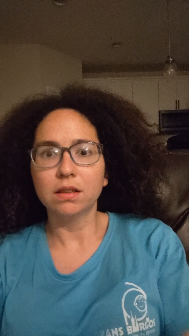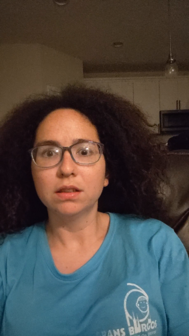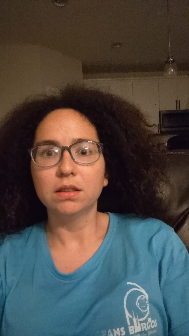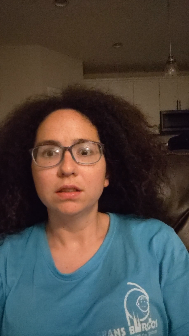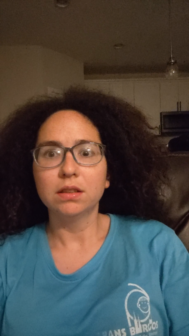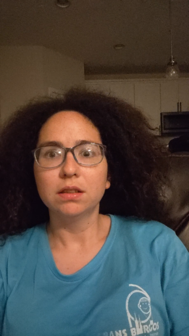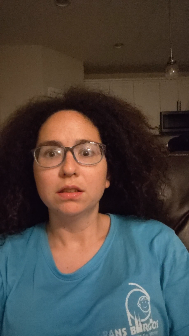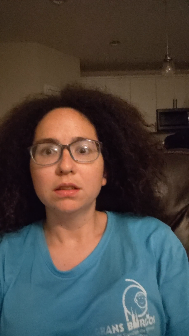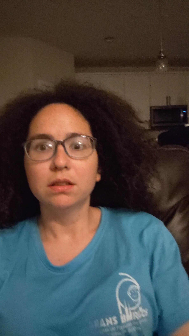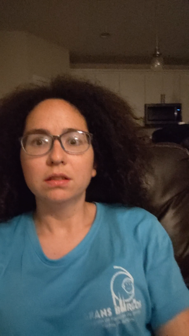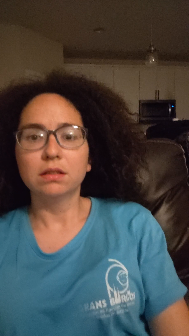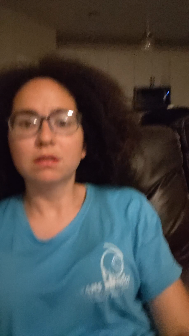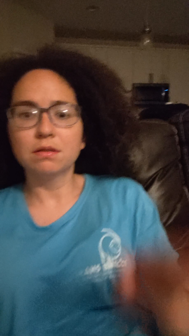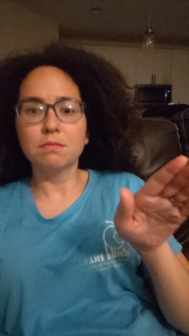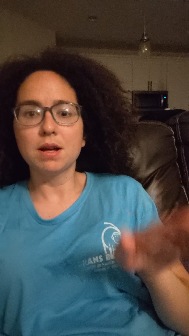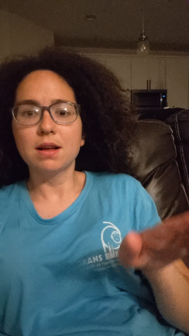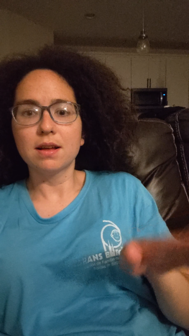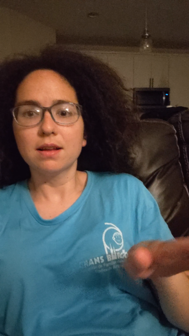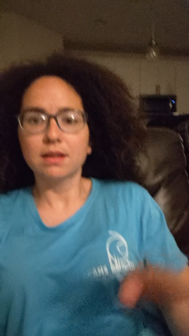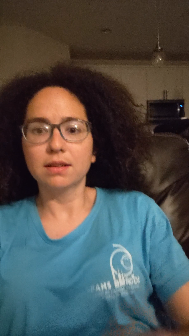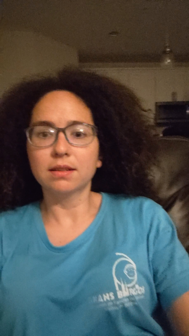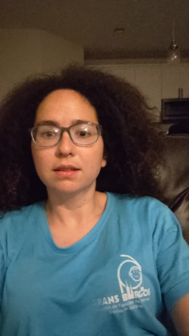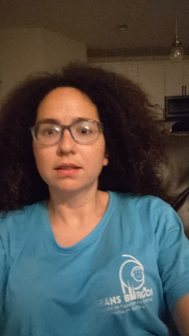penguin